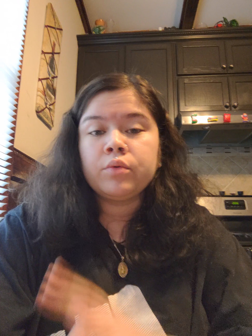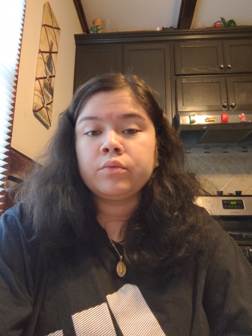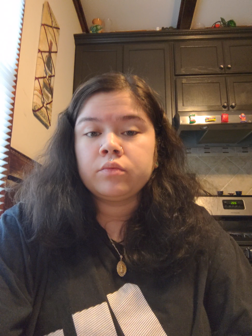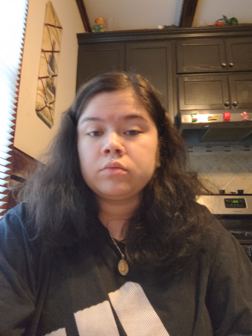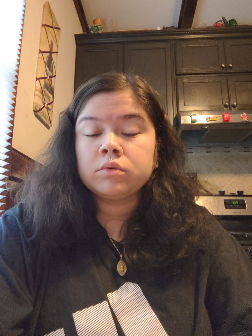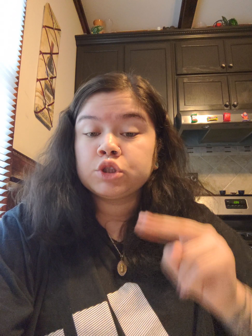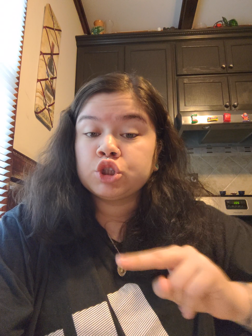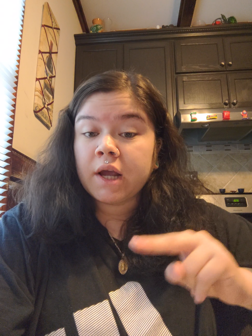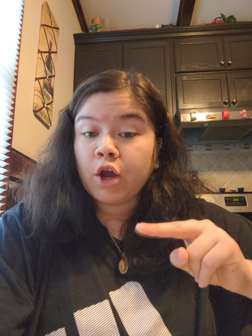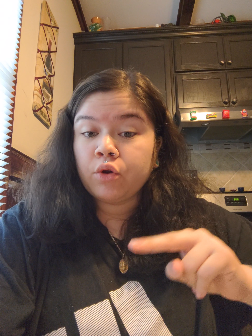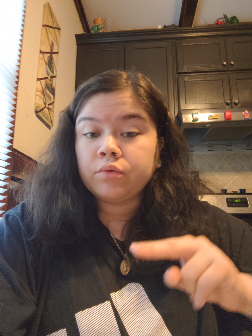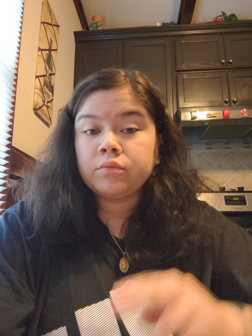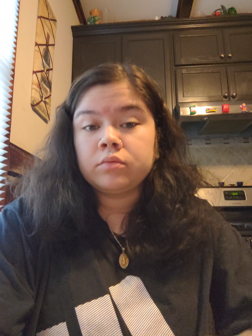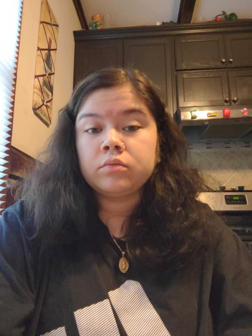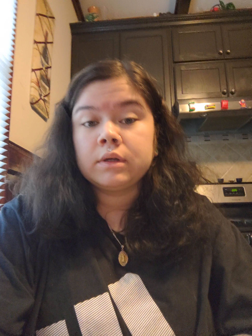chair